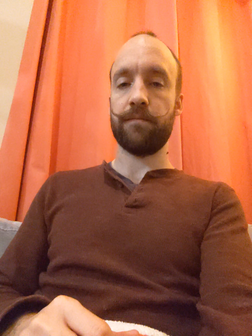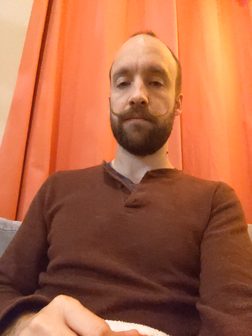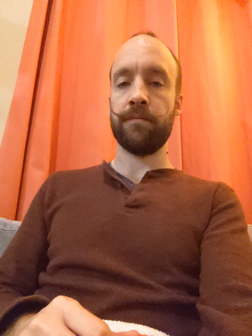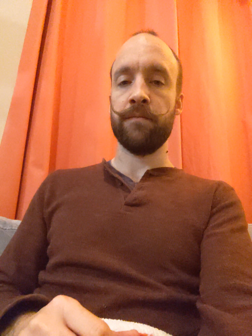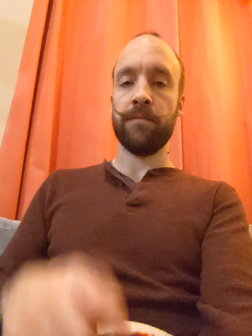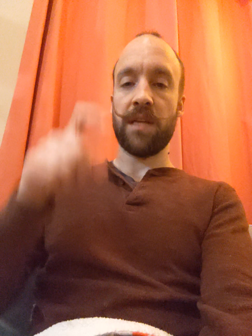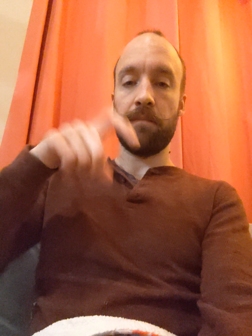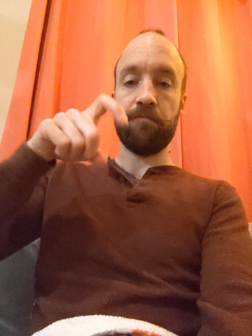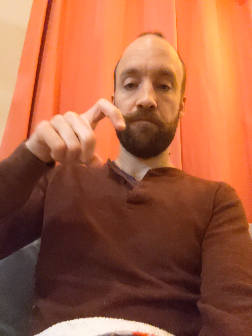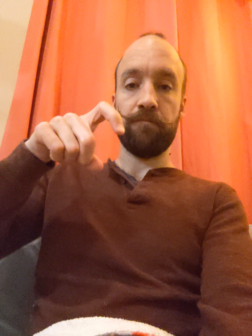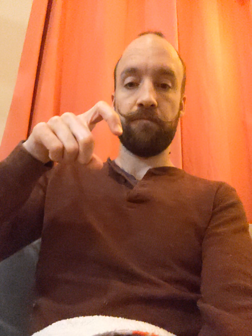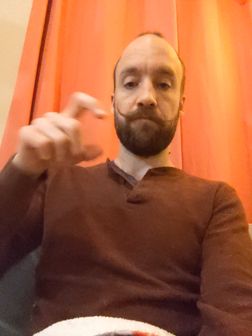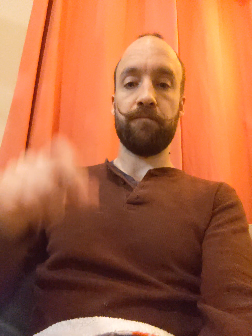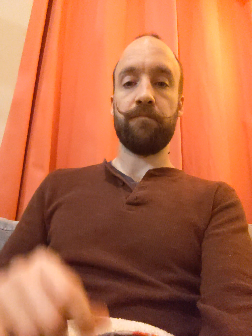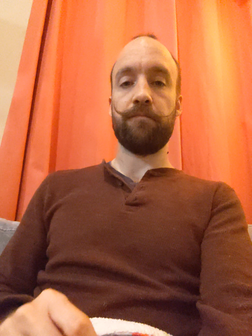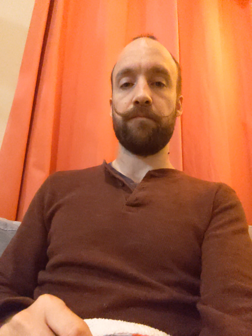time